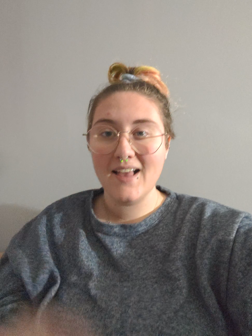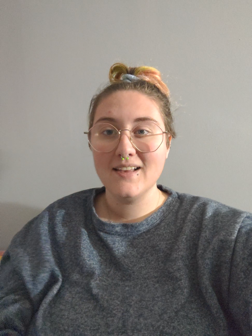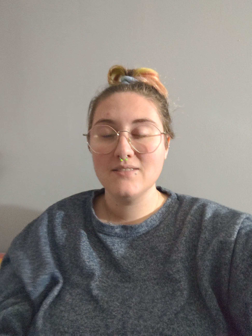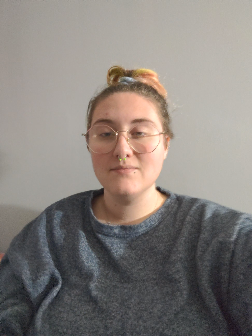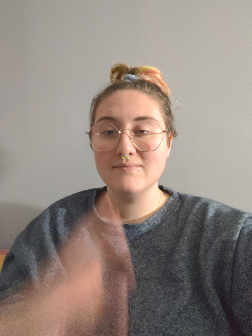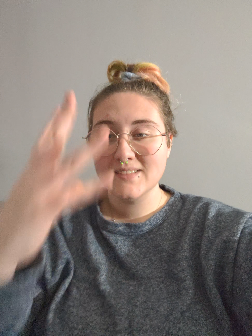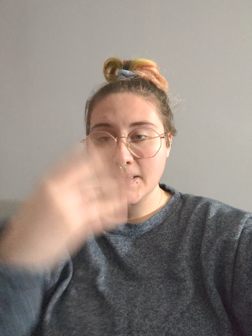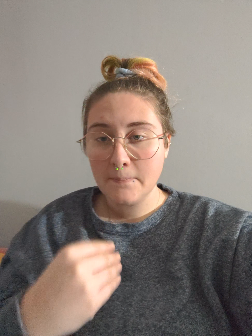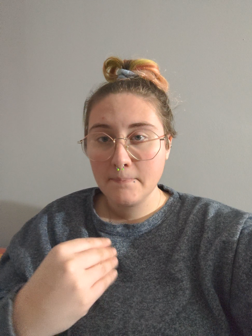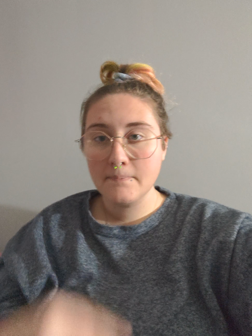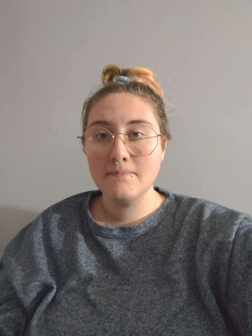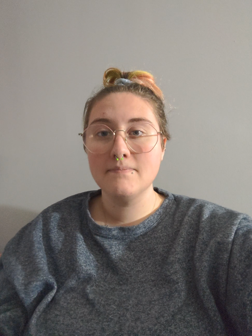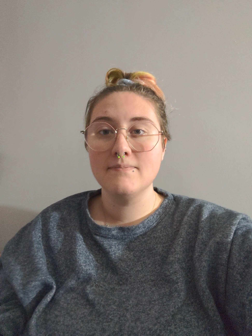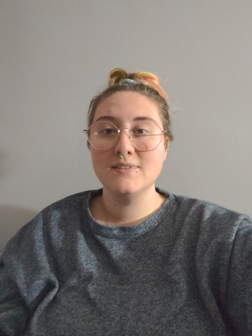sleep